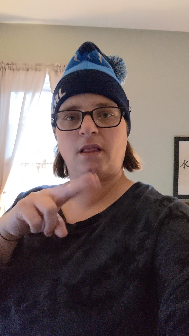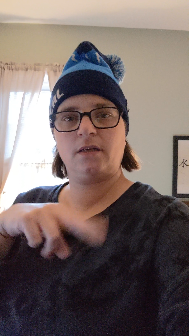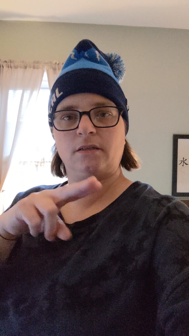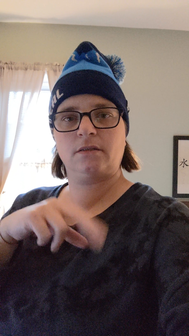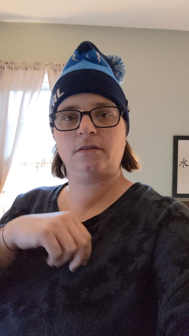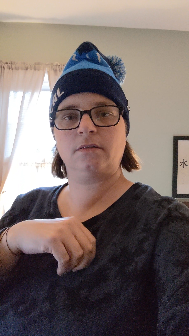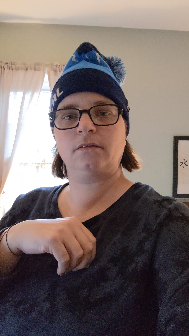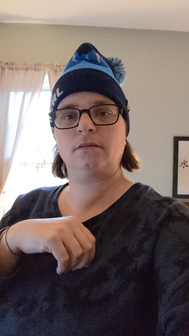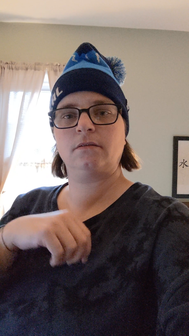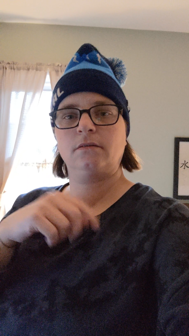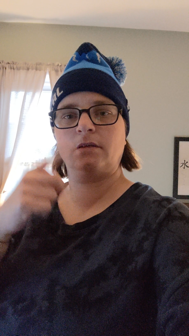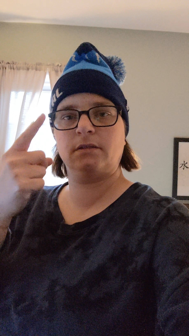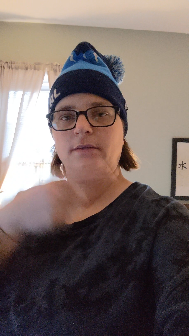day